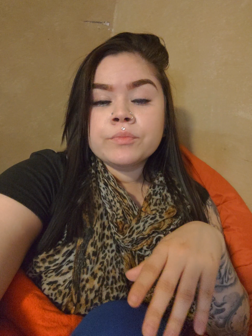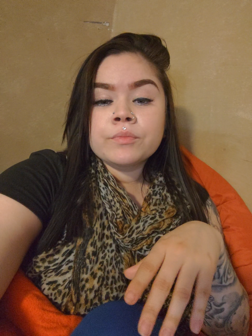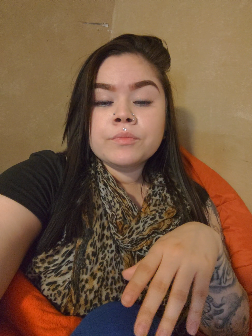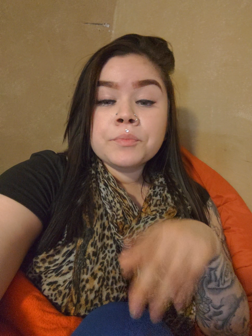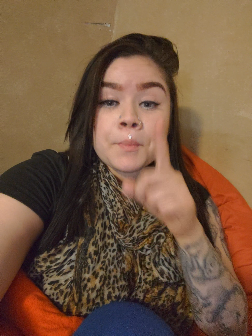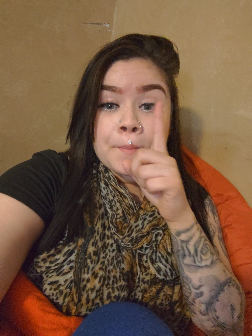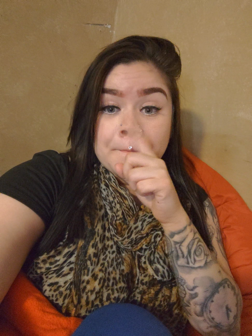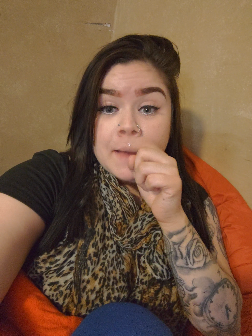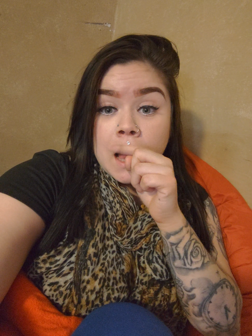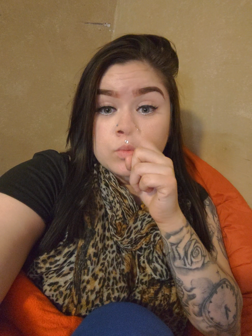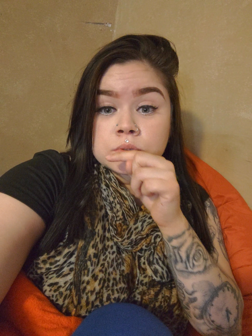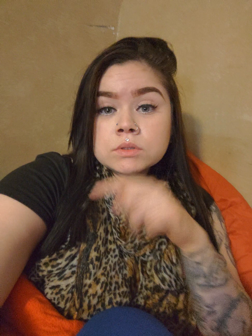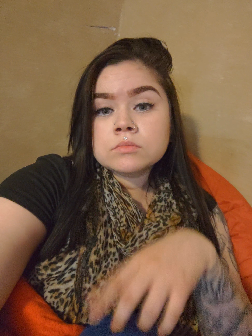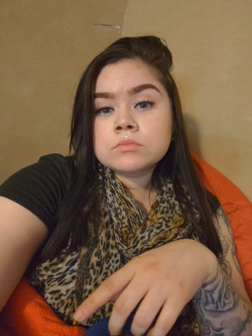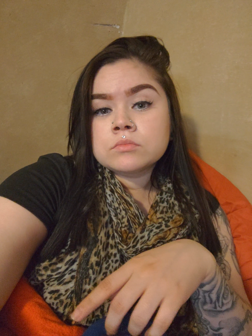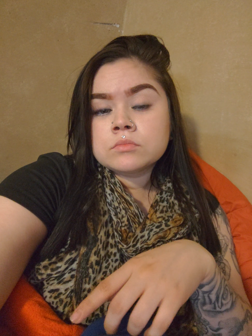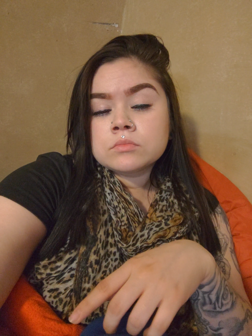mouse